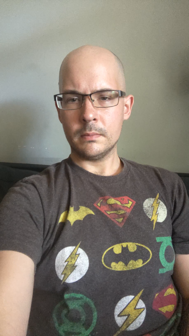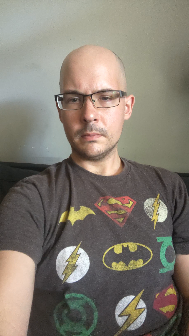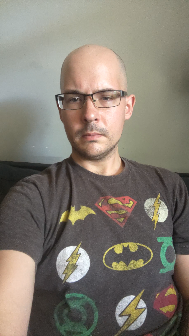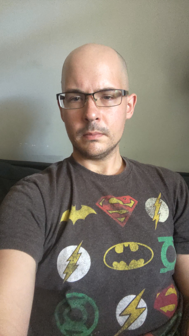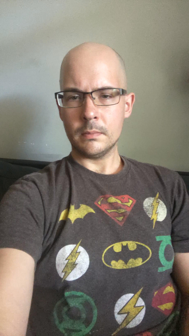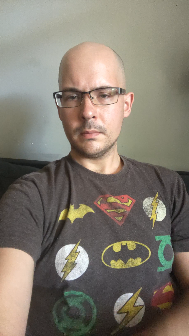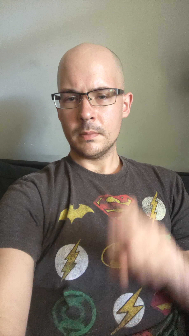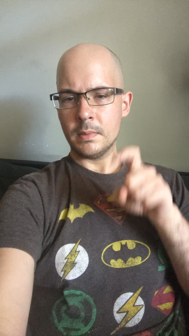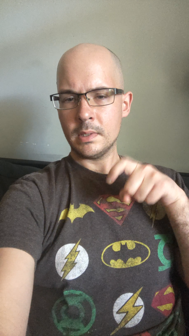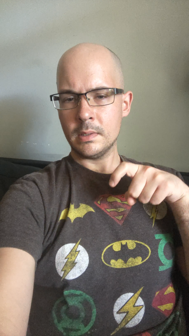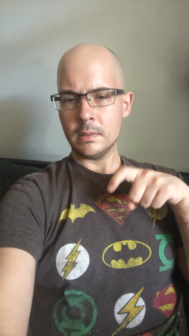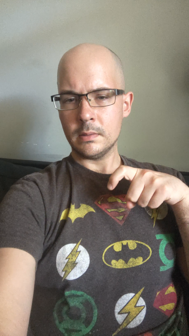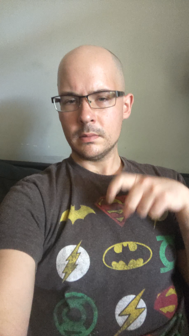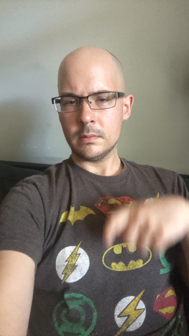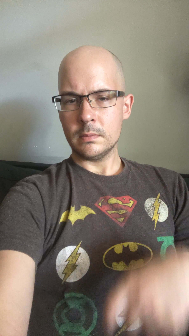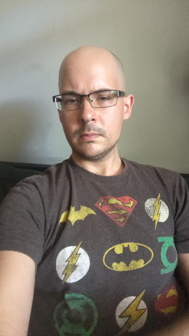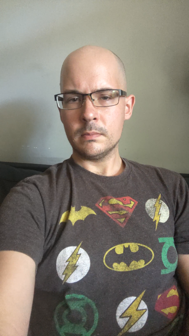need